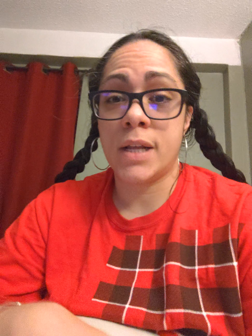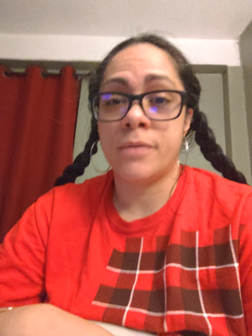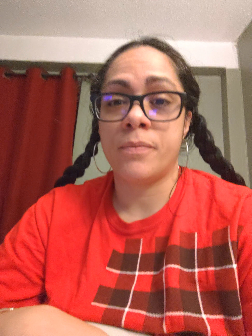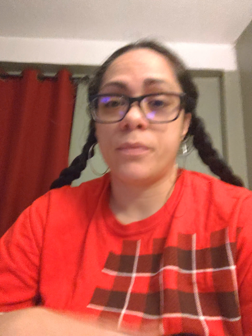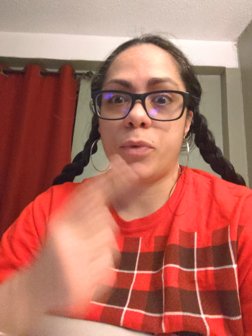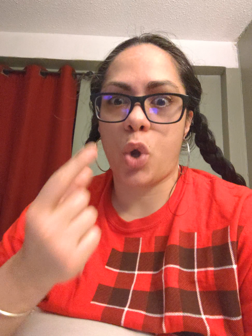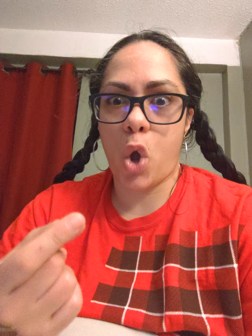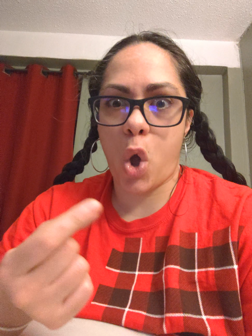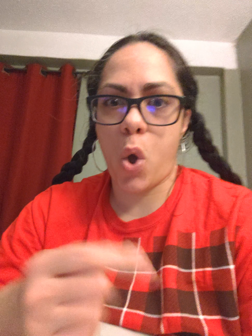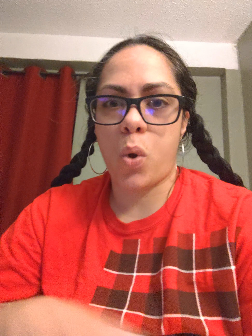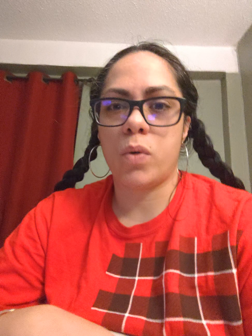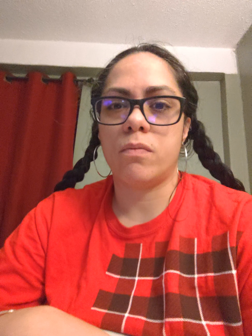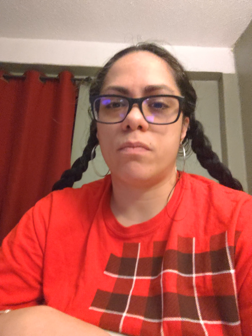go